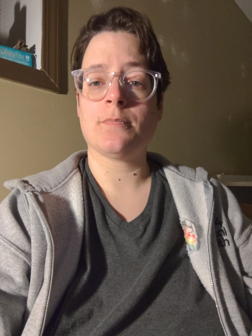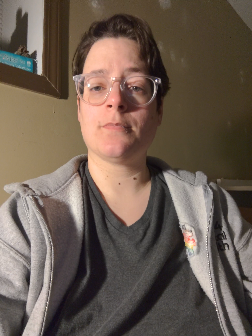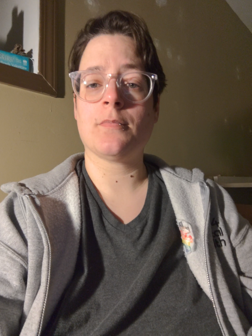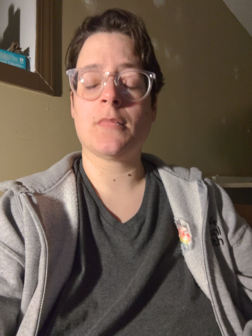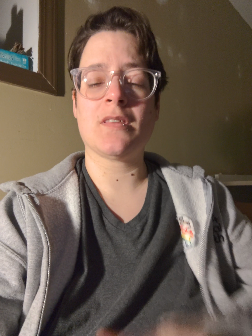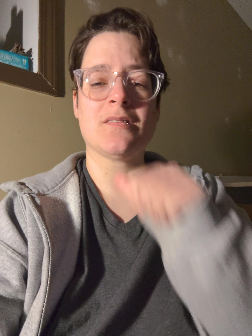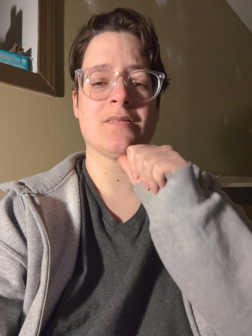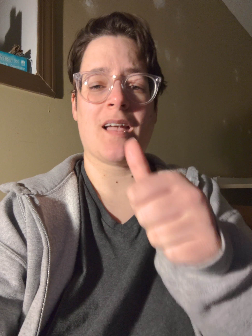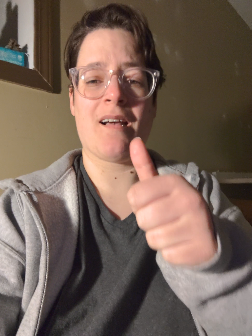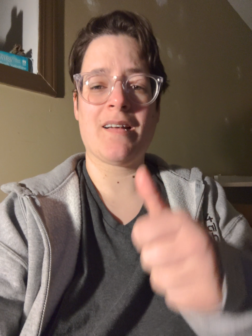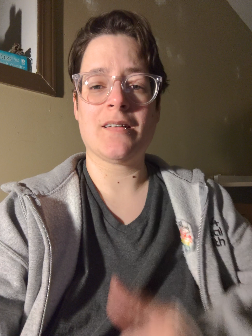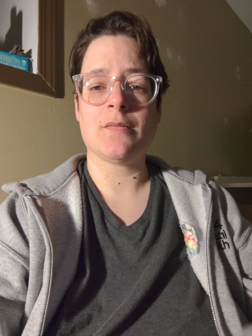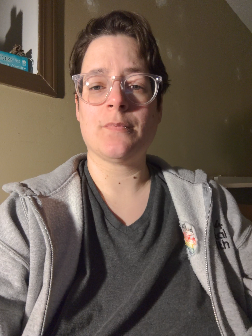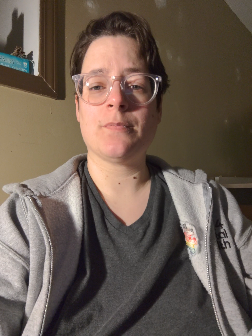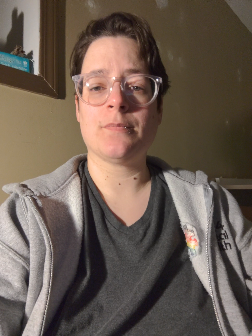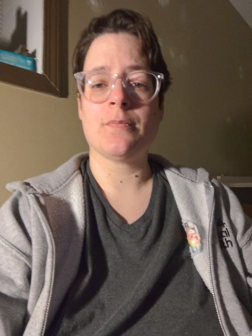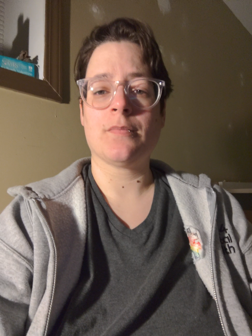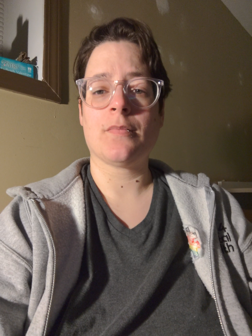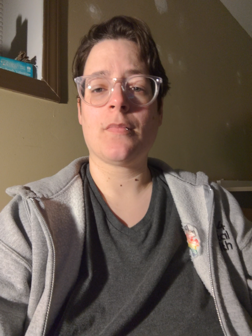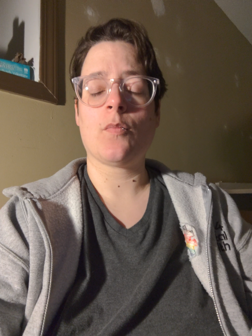not